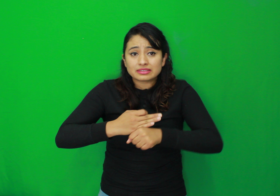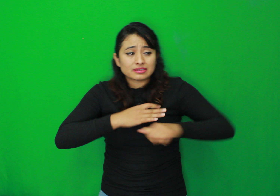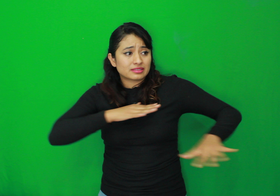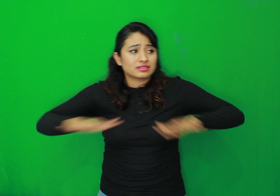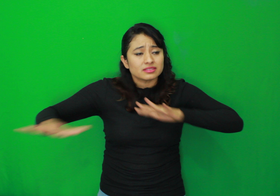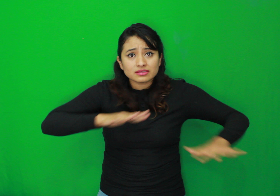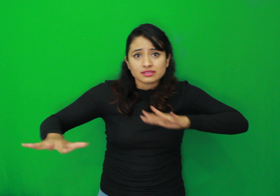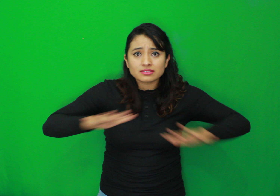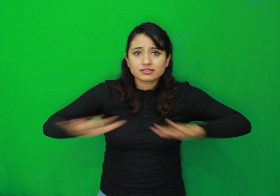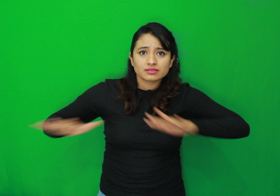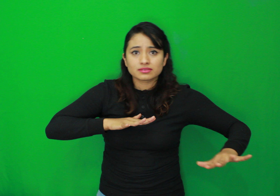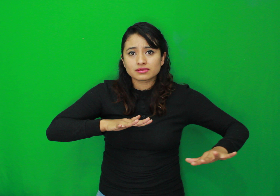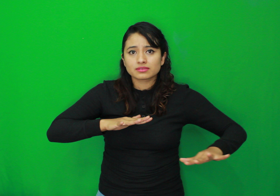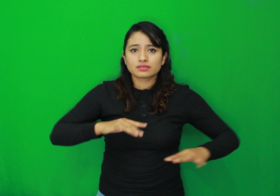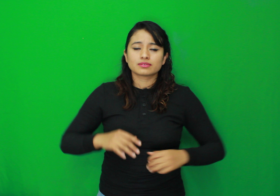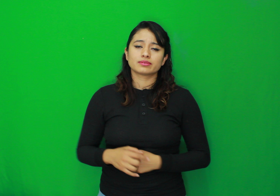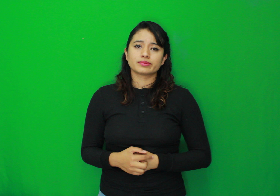temblor